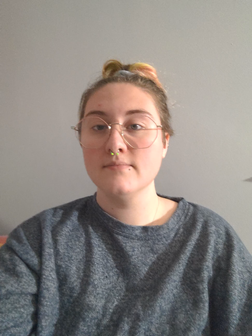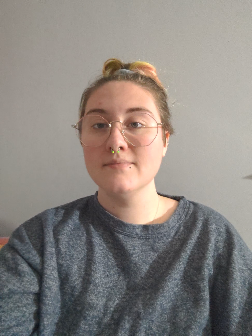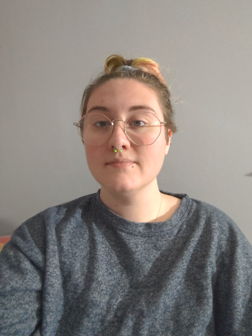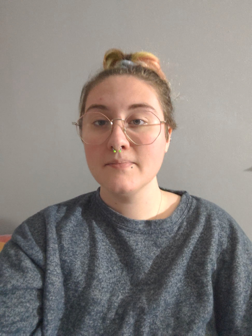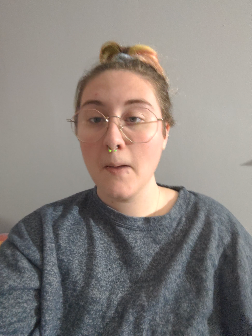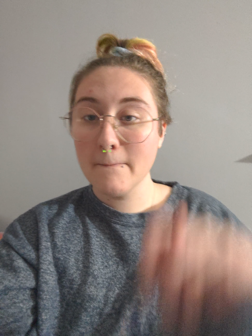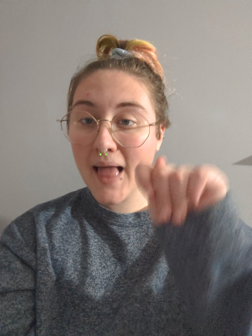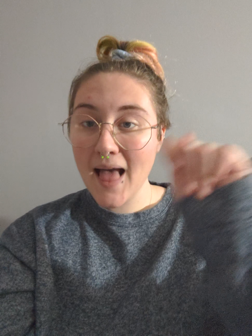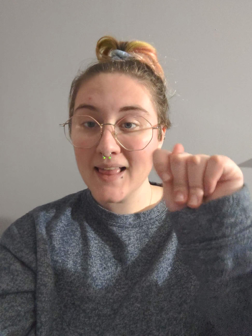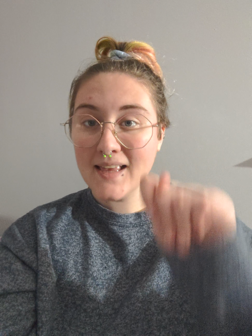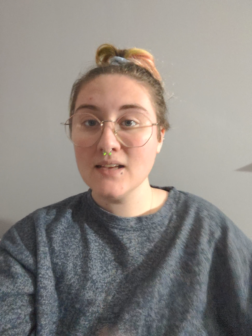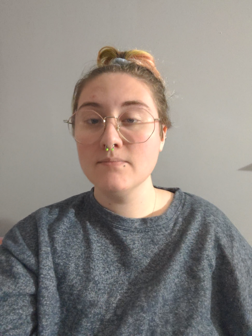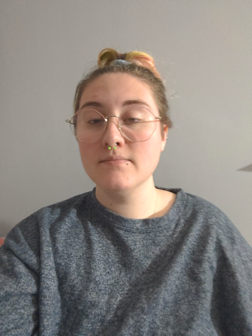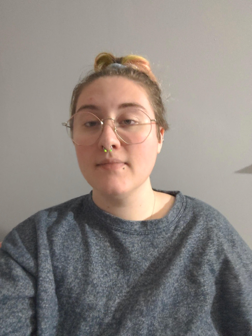potty